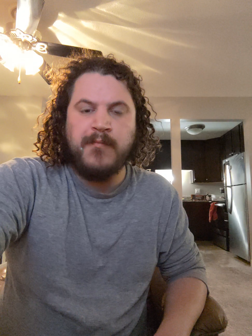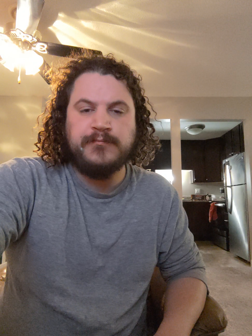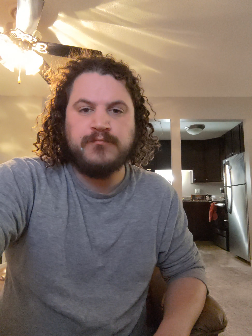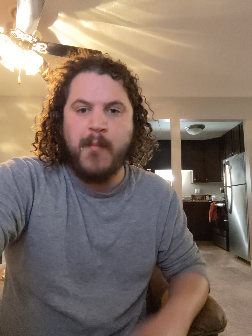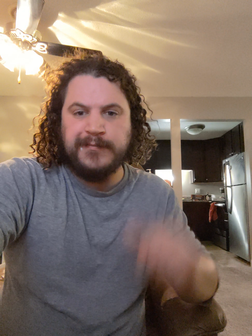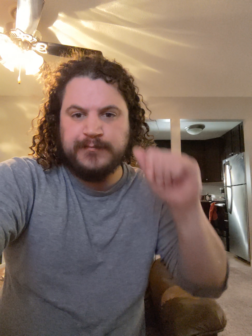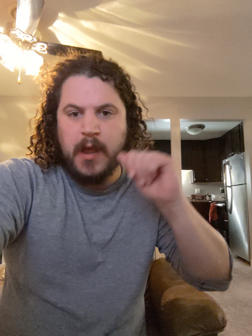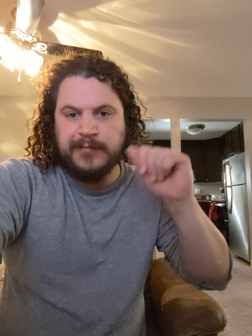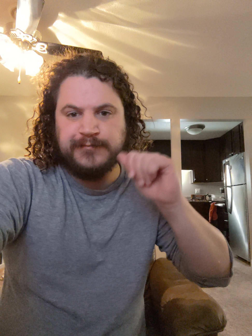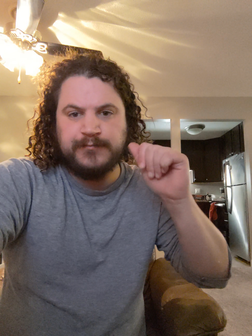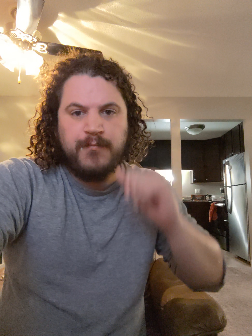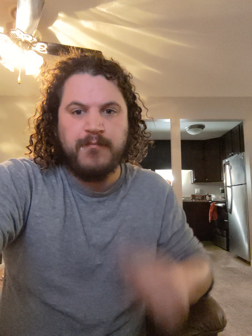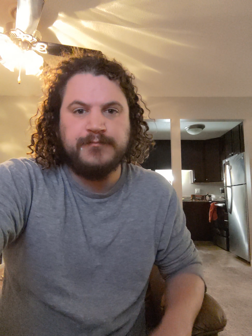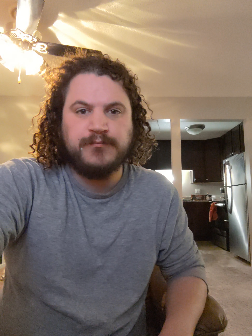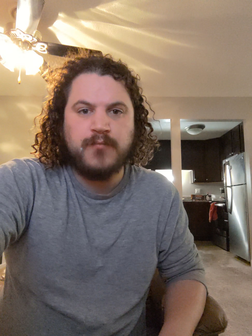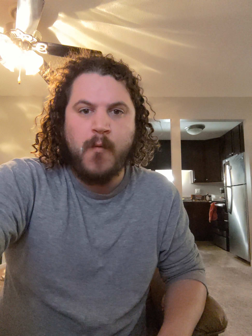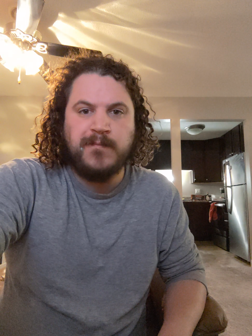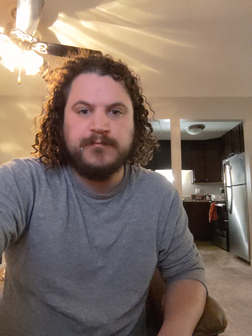aunt